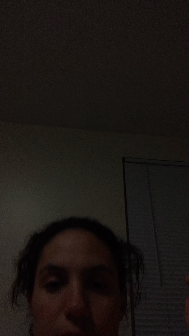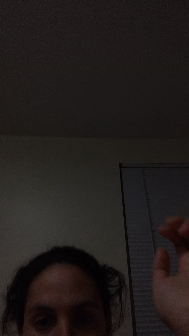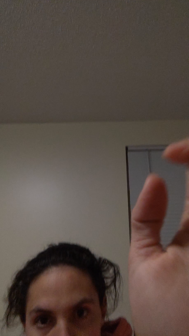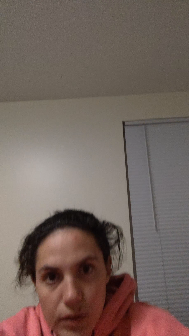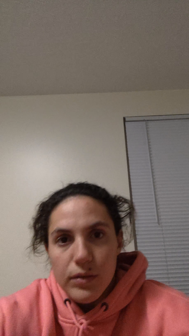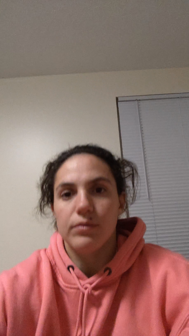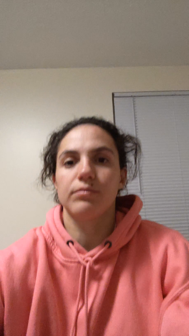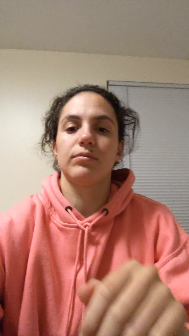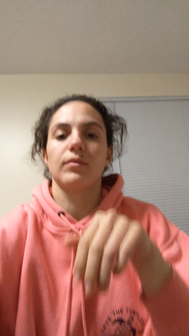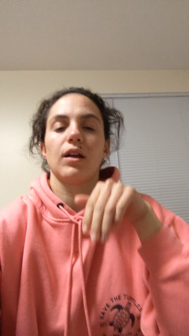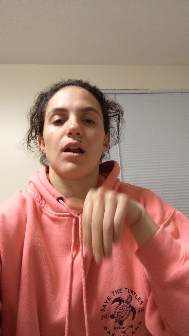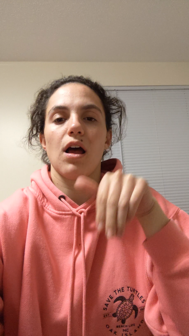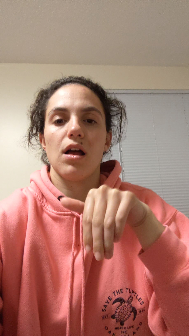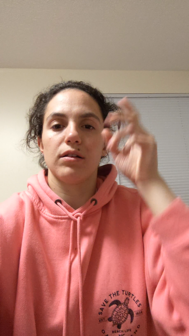night night